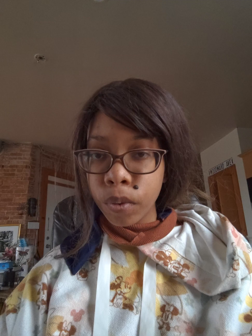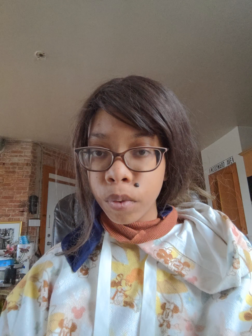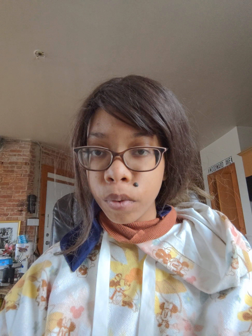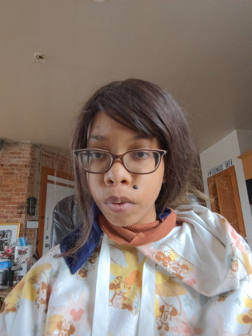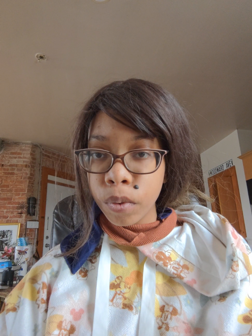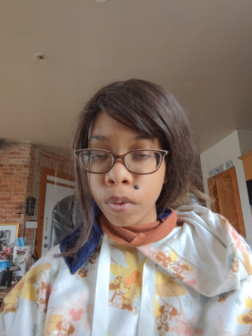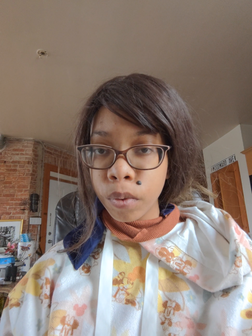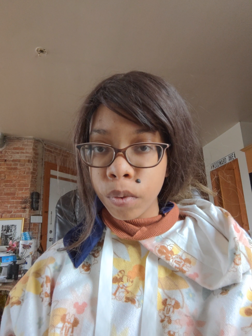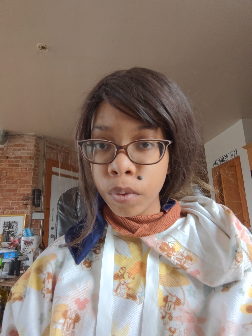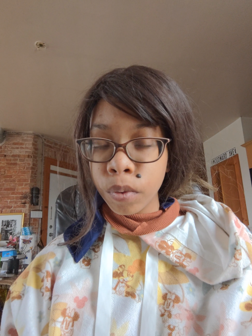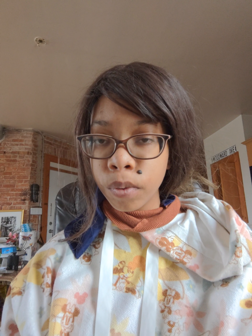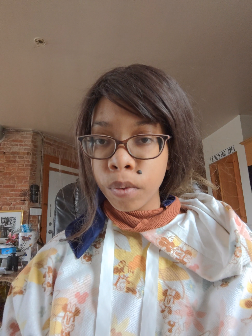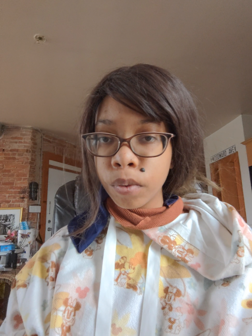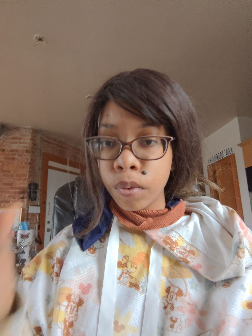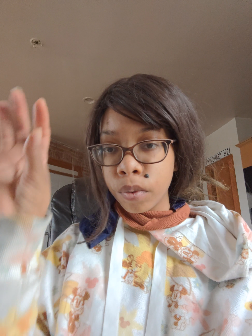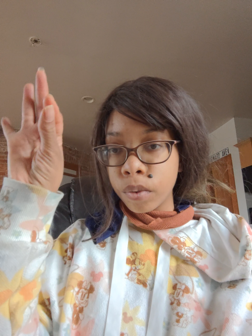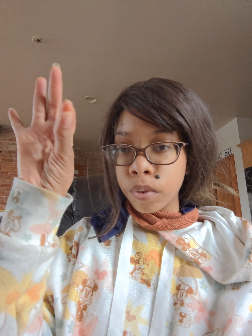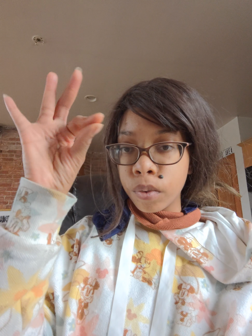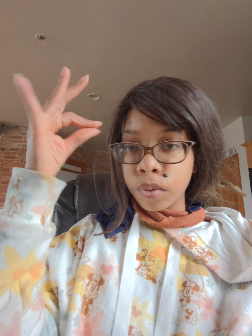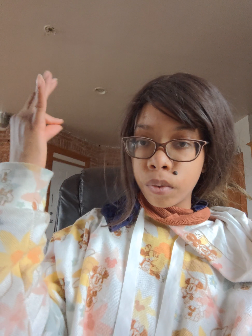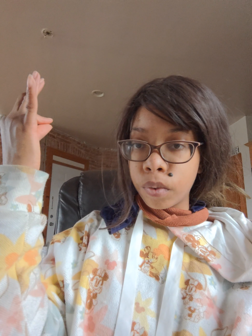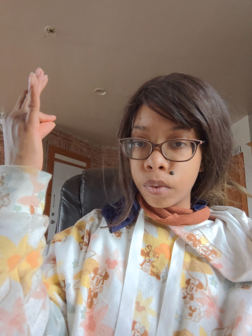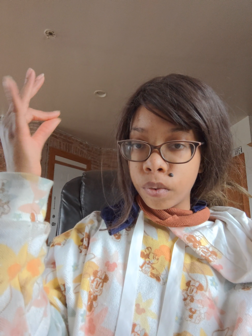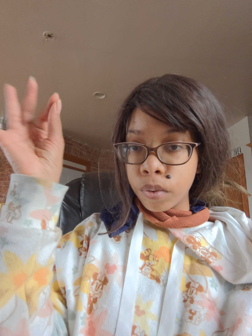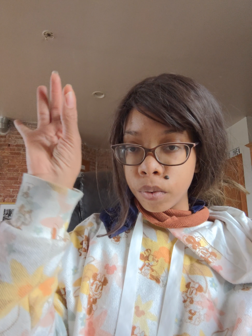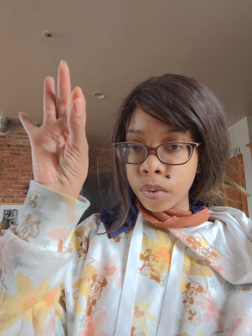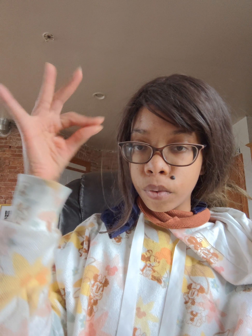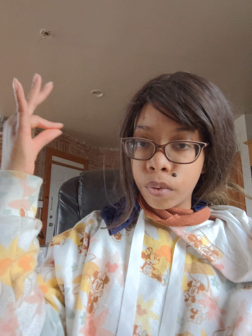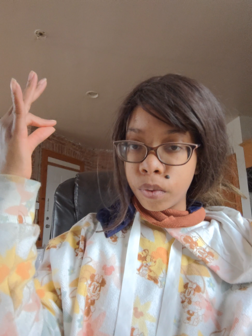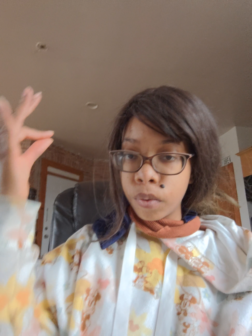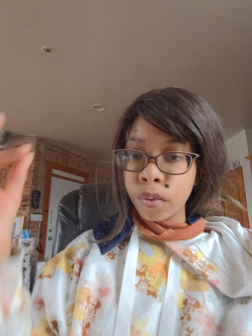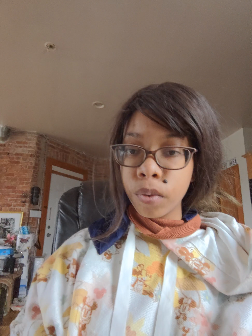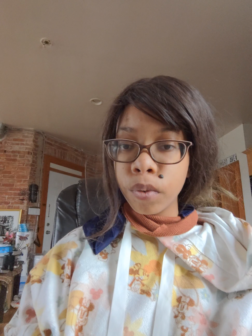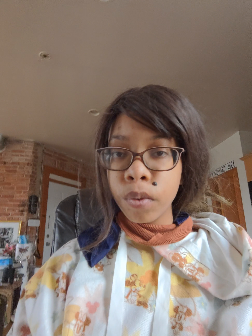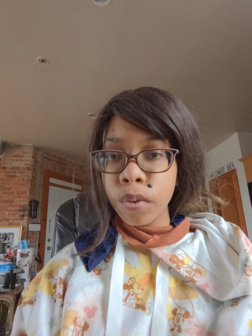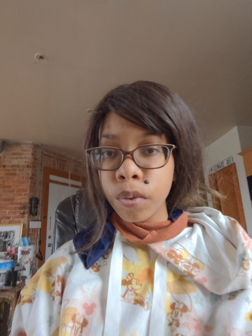french fries